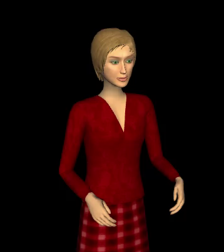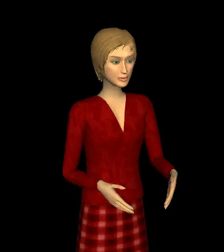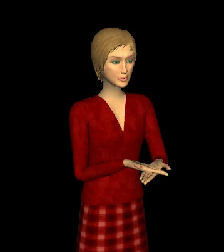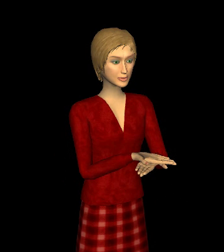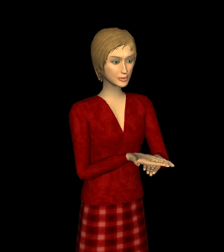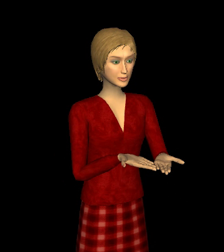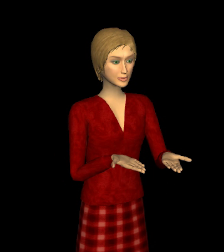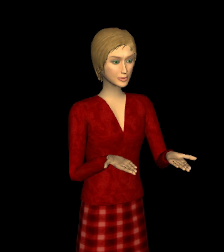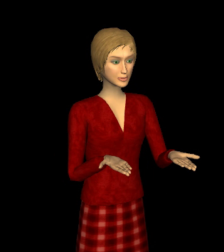بسيط